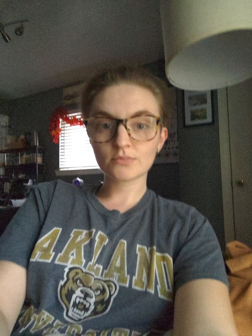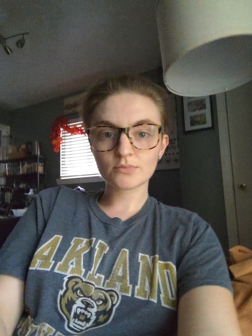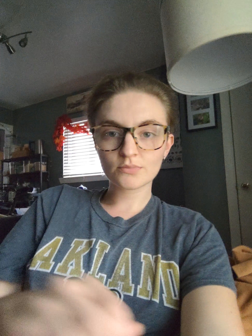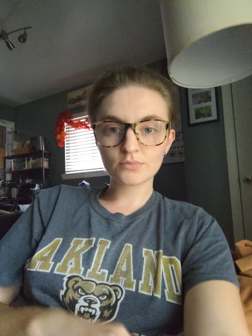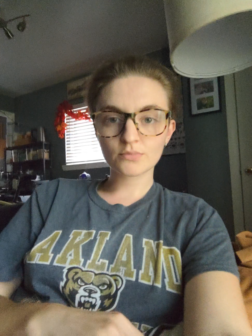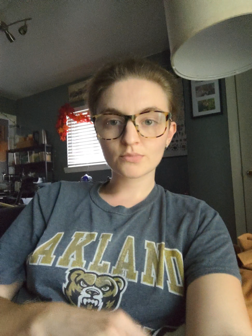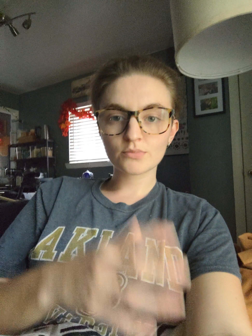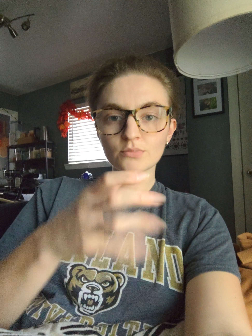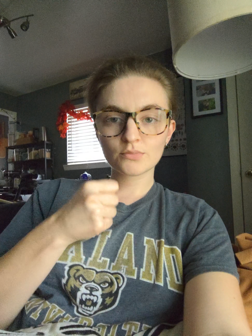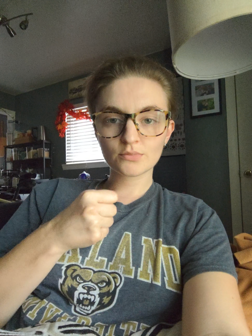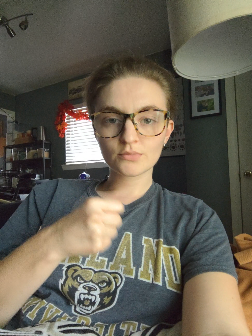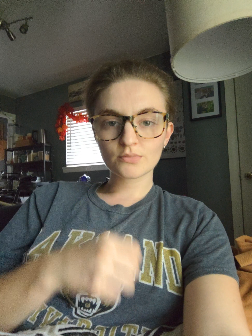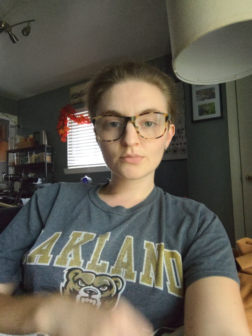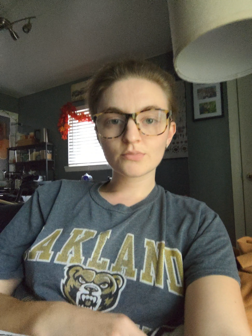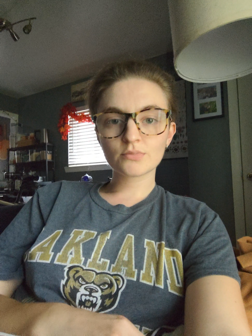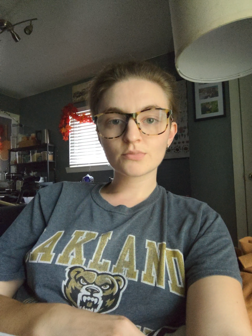get